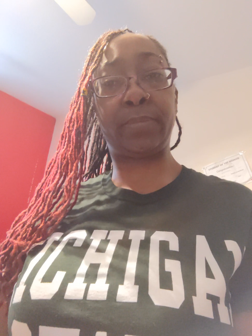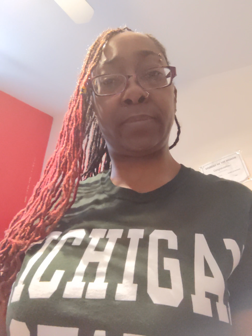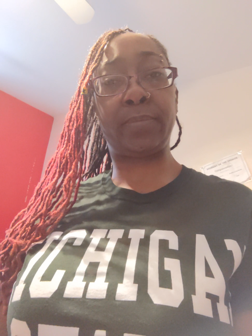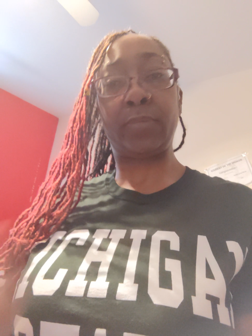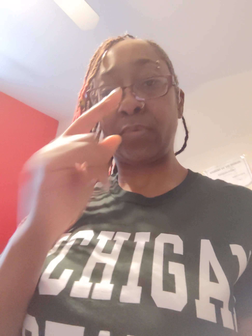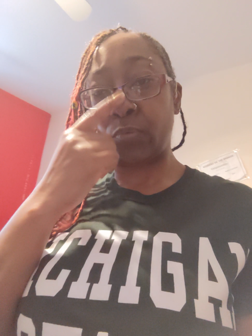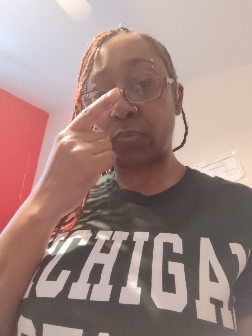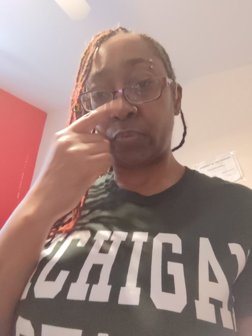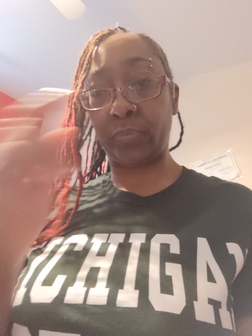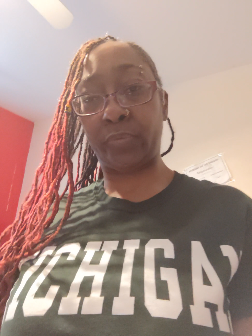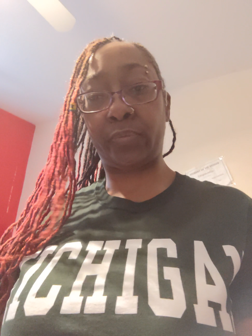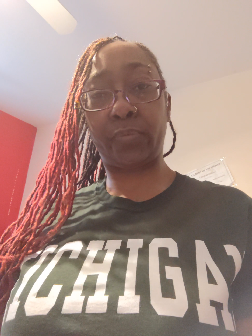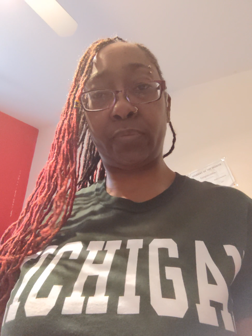nose